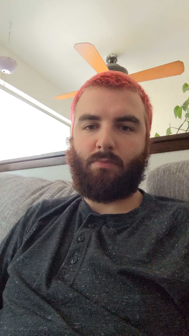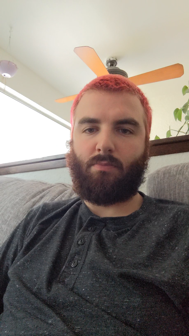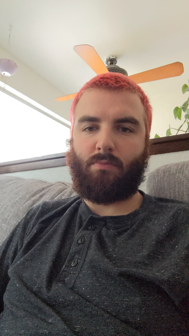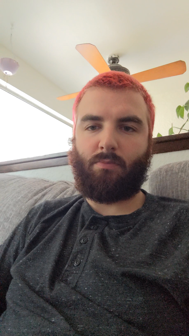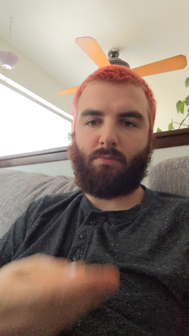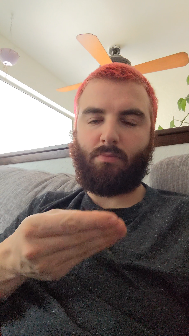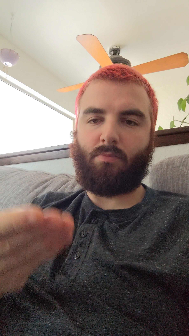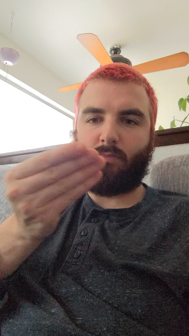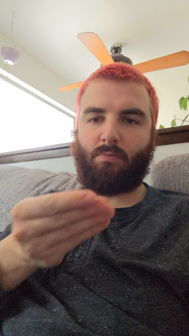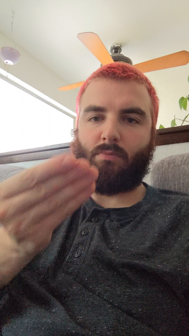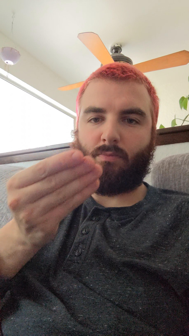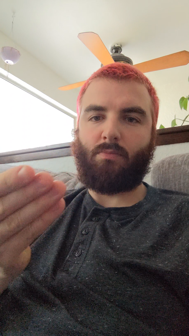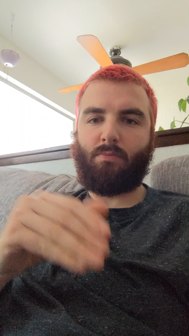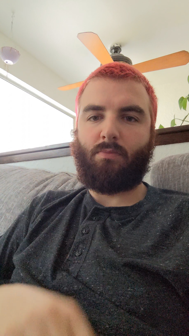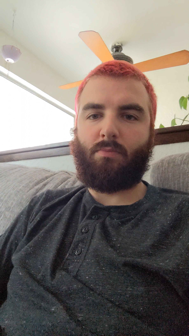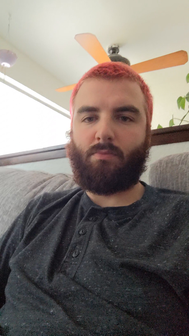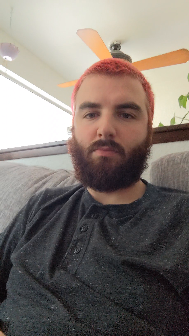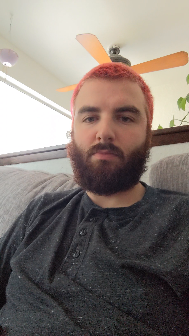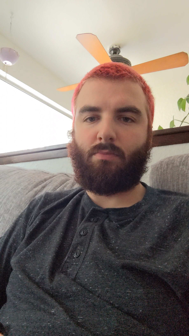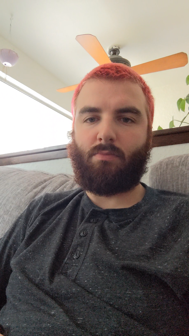shopping